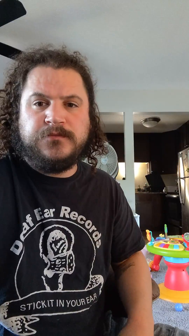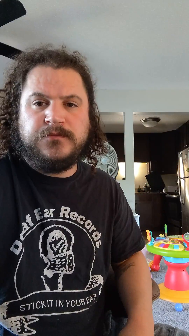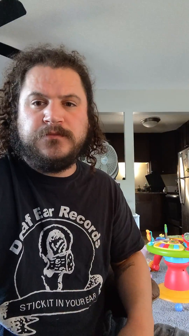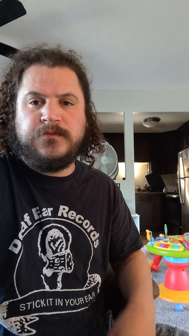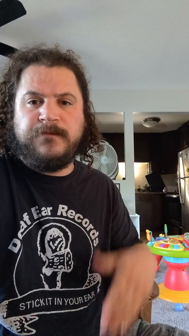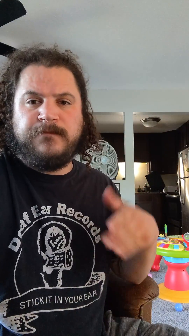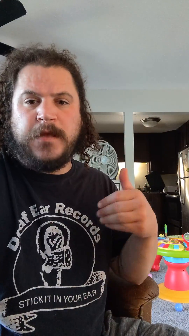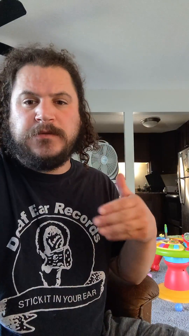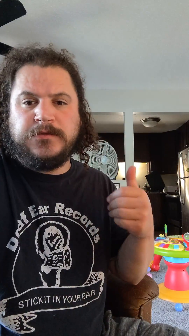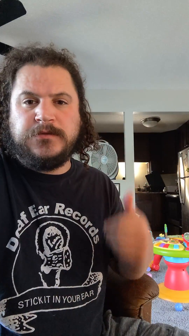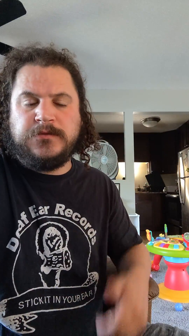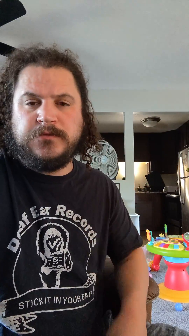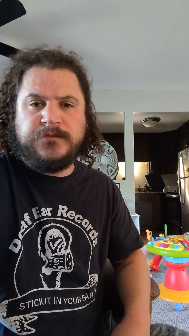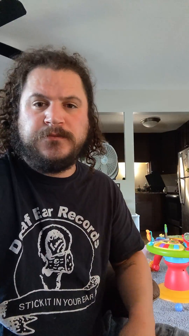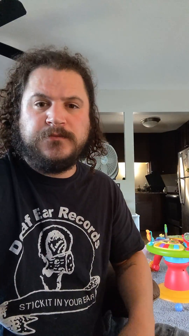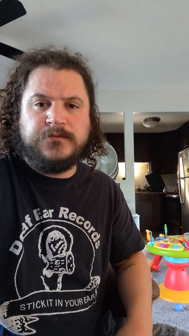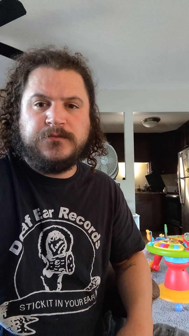pants